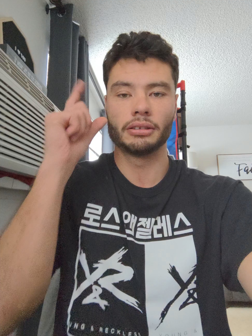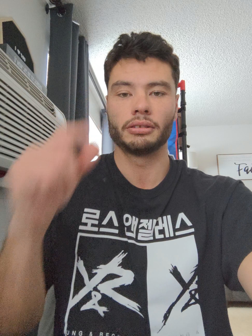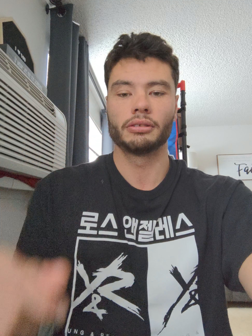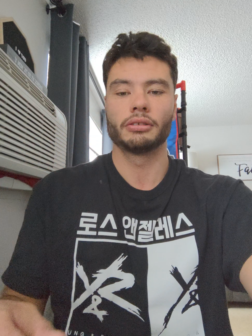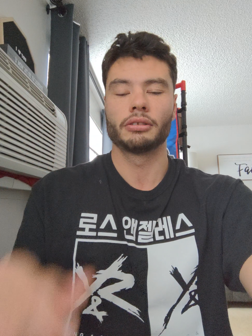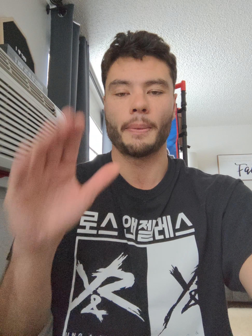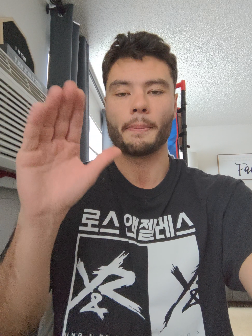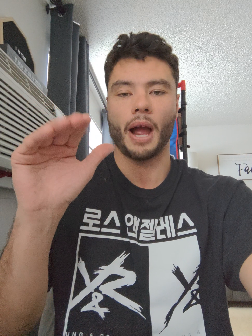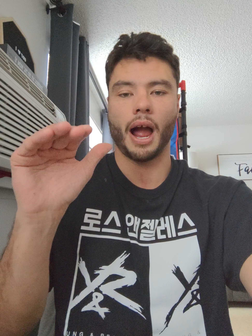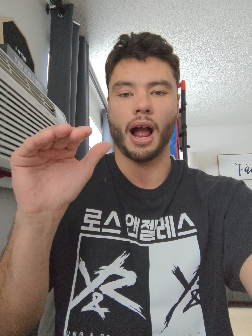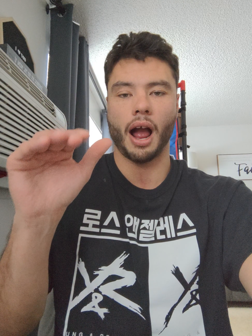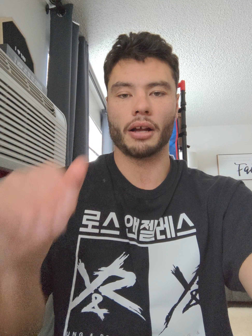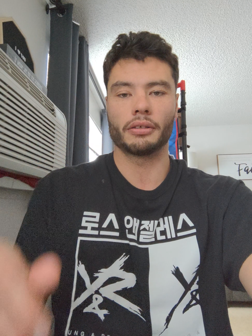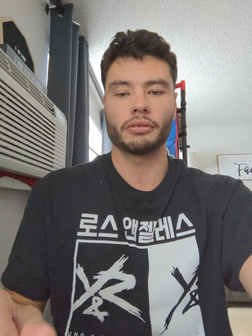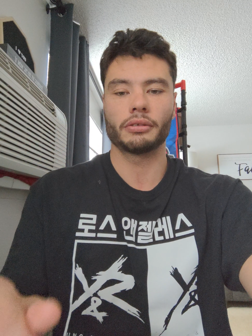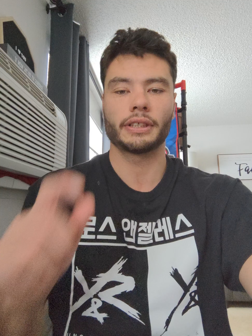bye